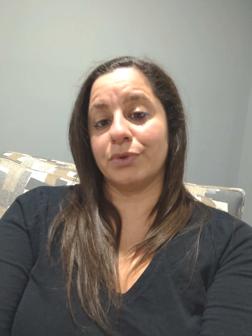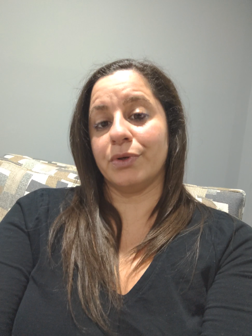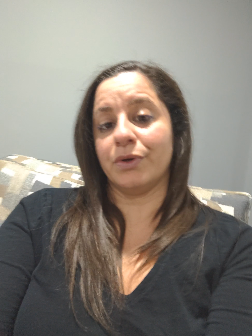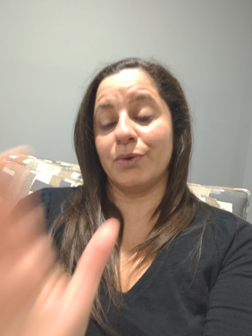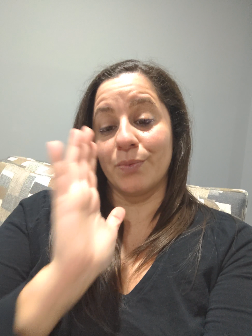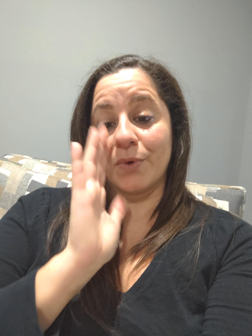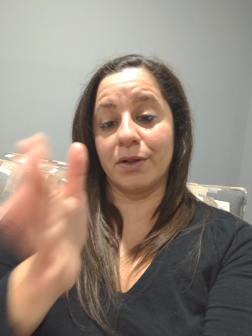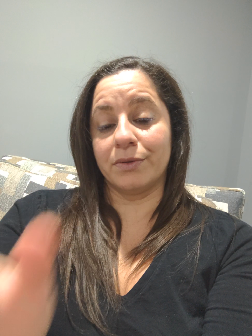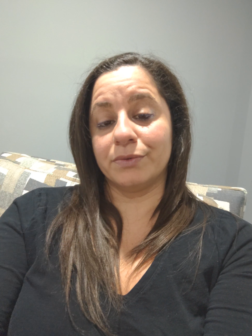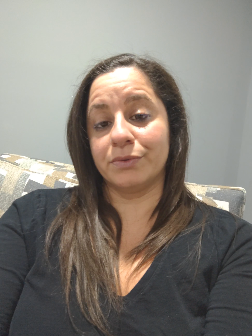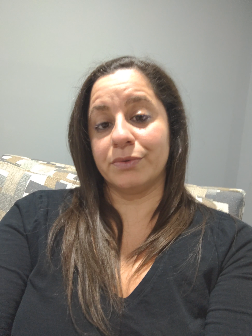will